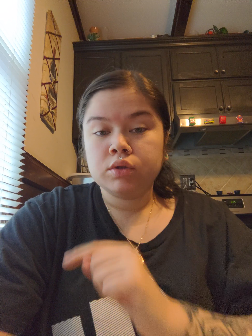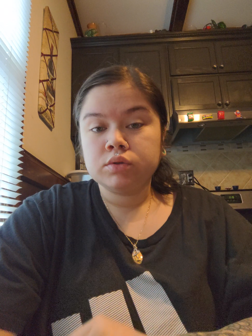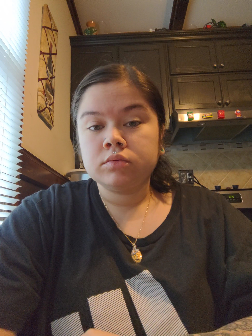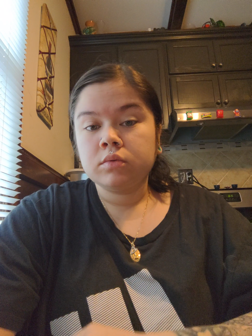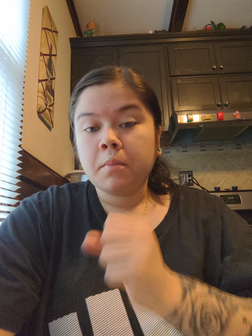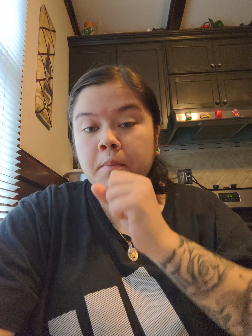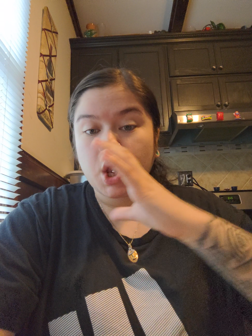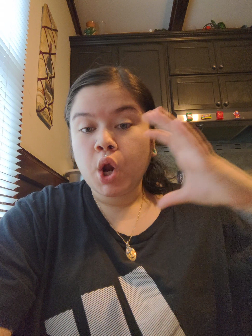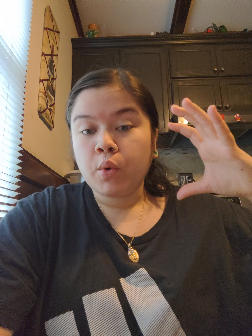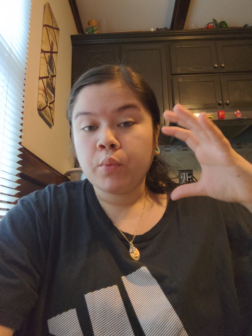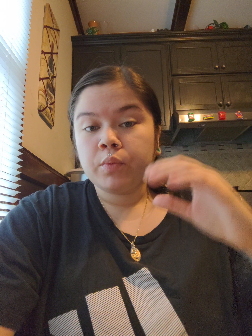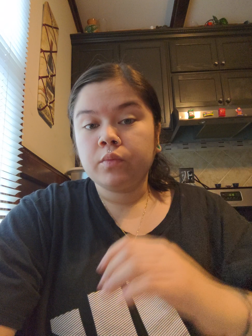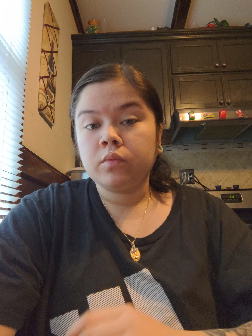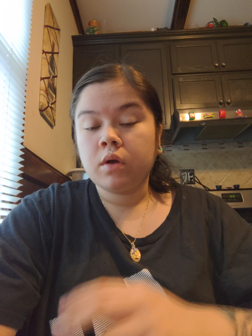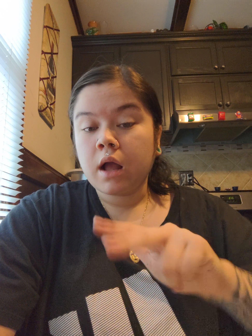balloon